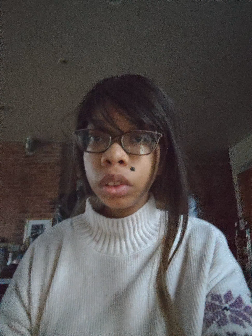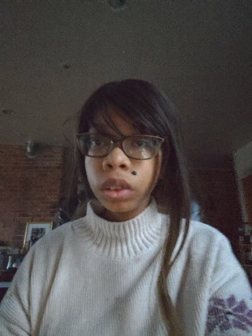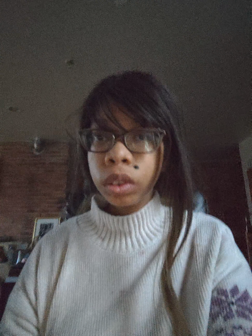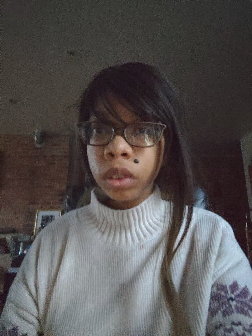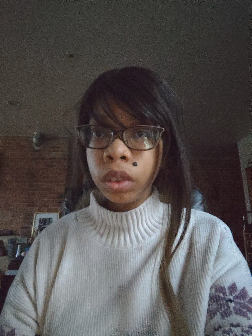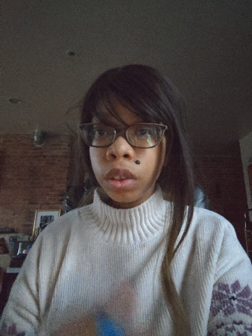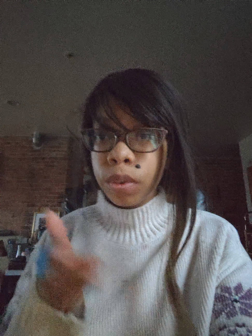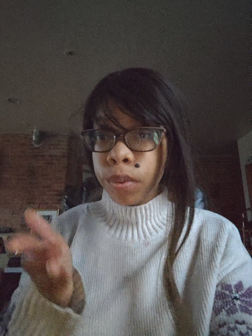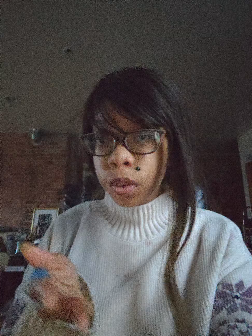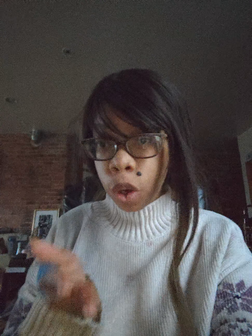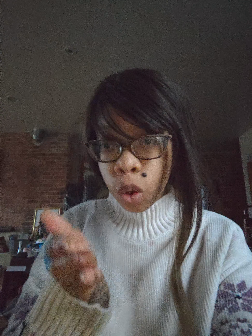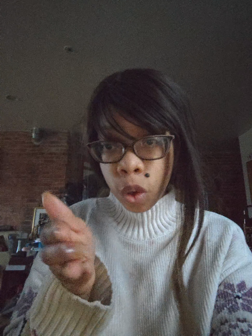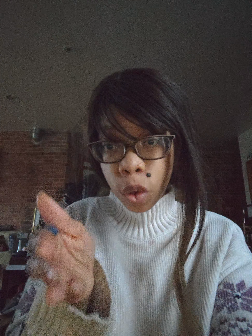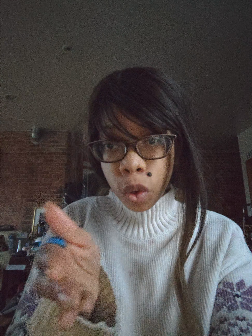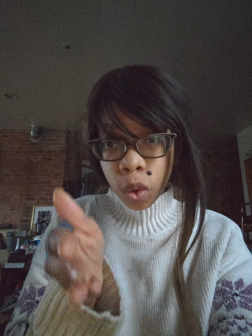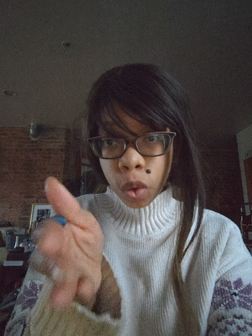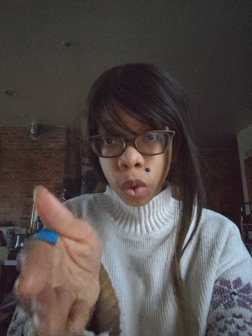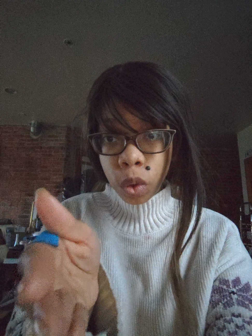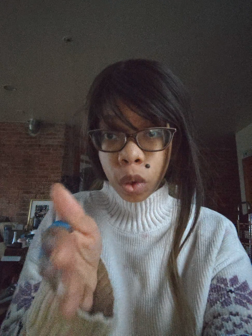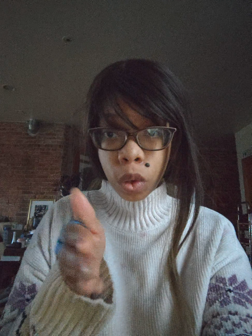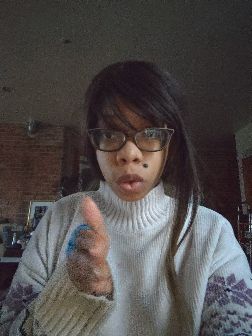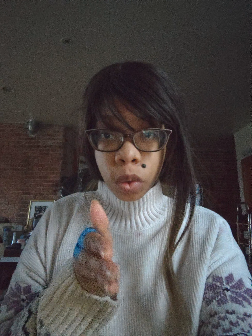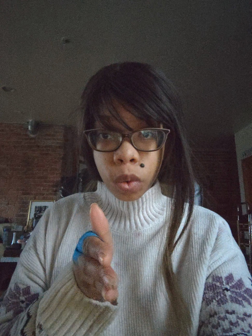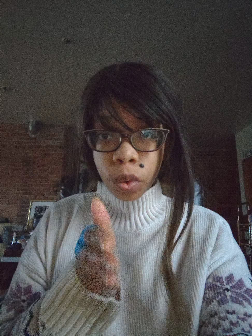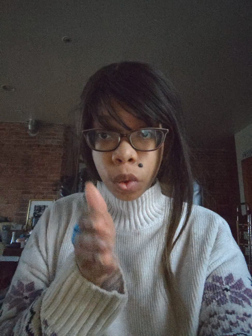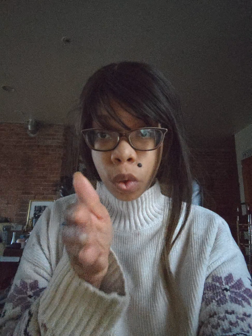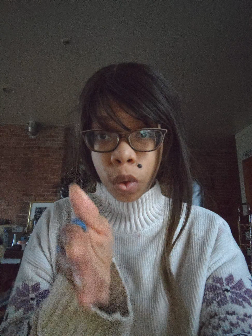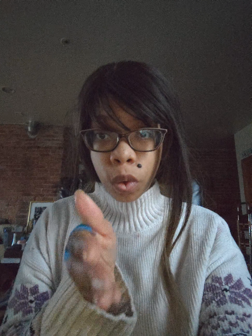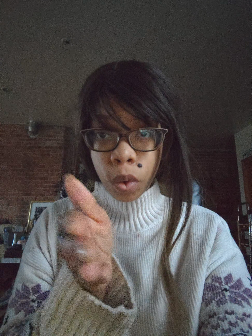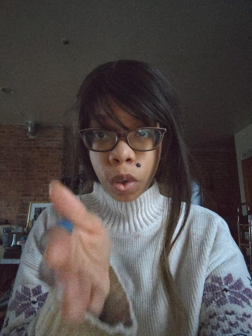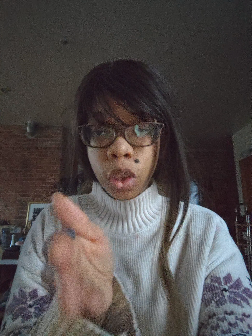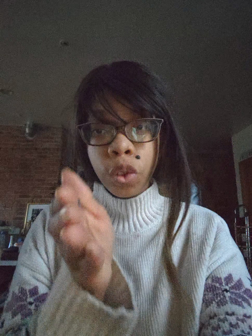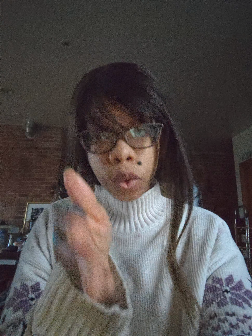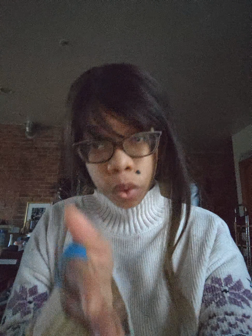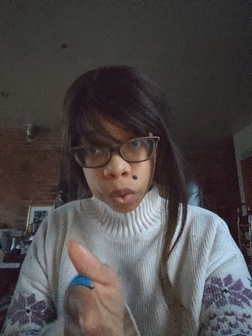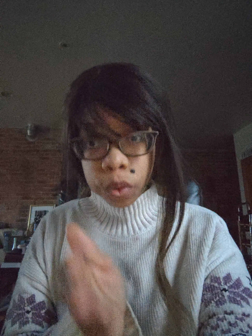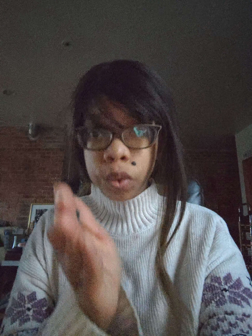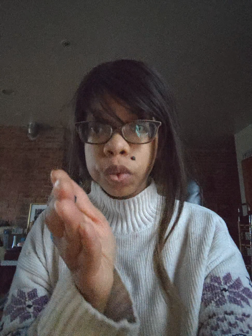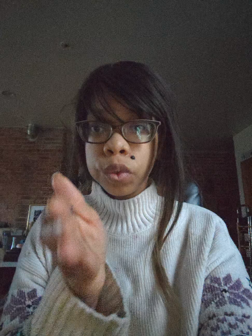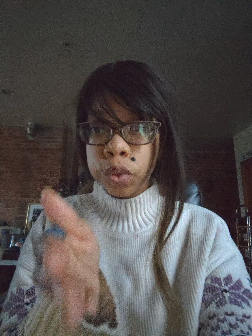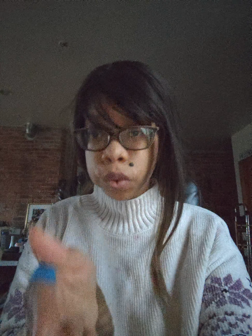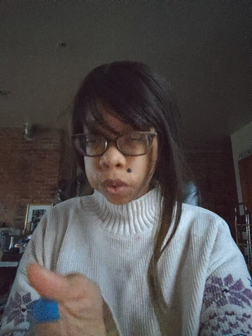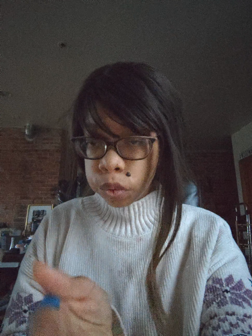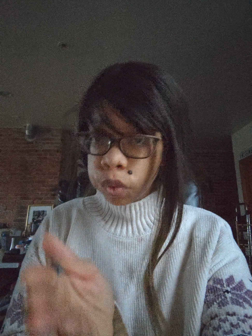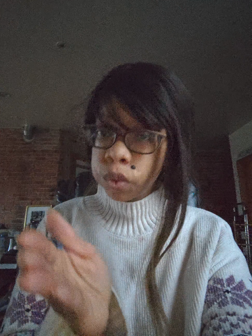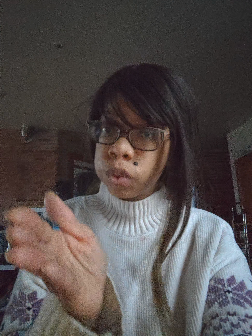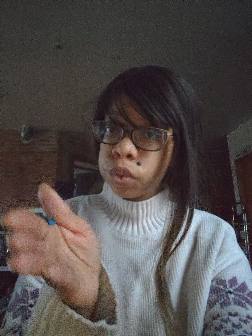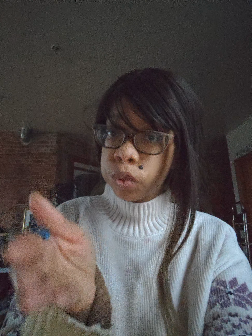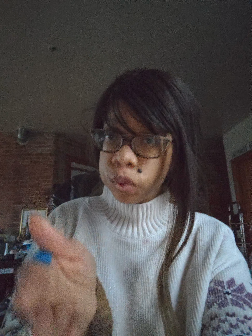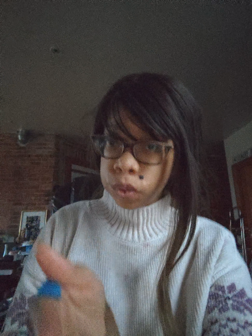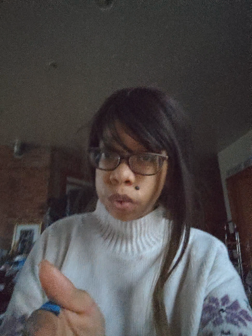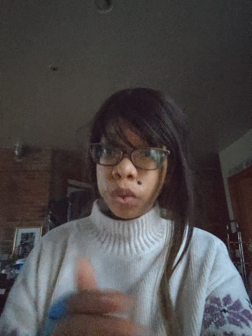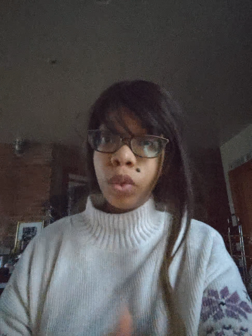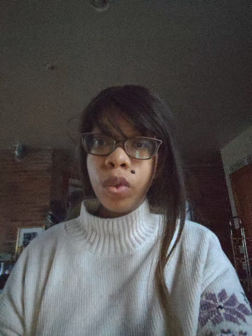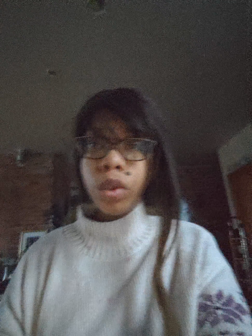boat